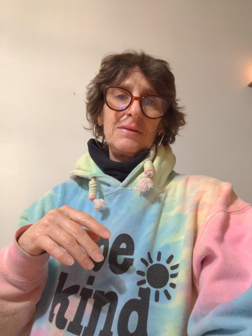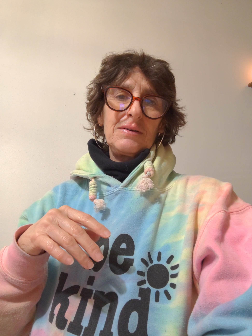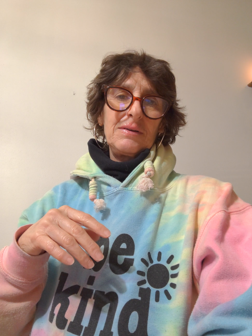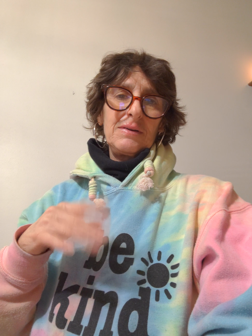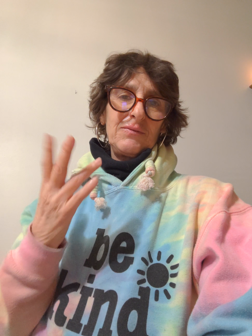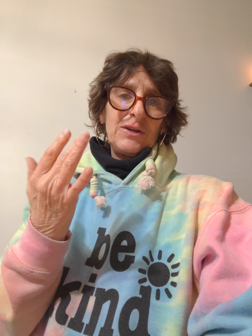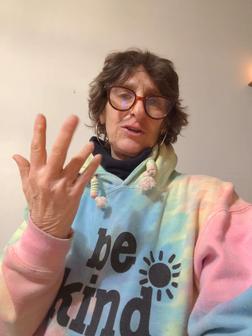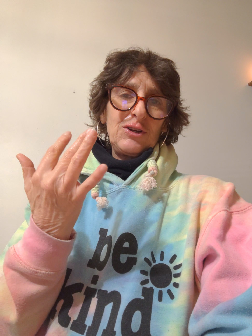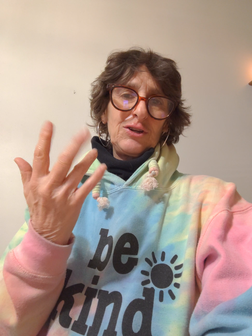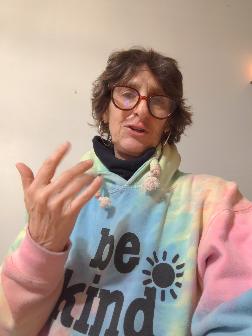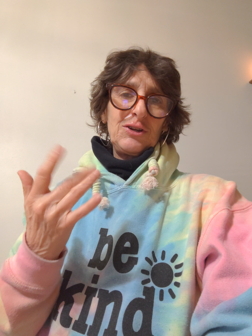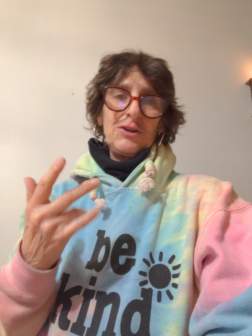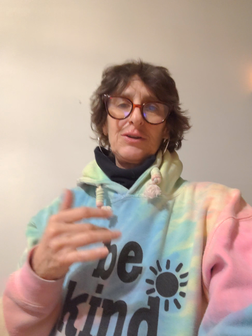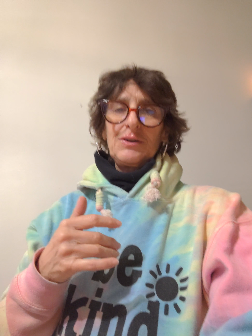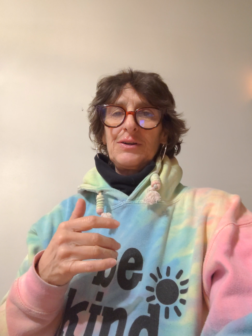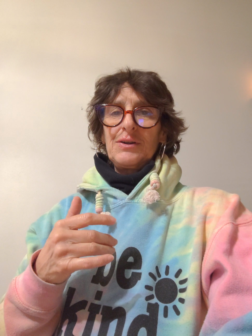finger